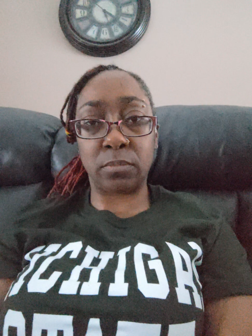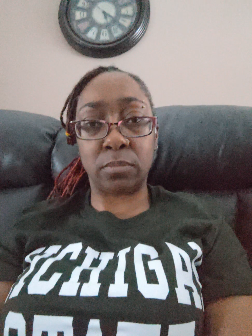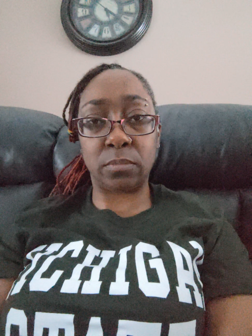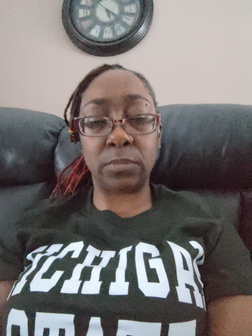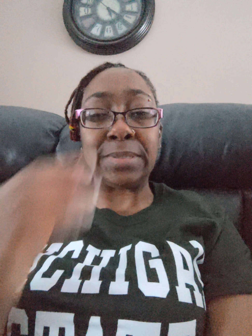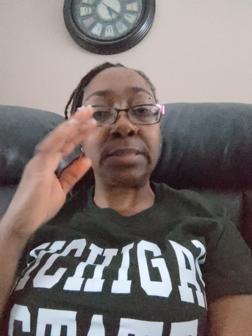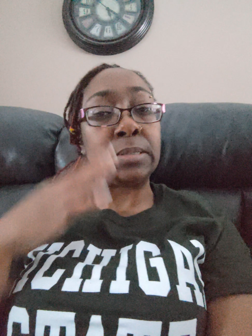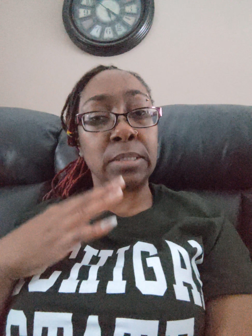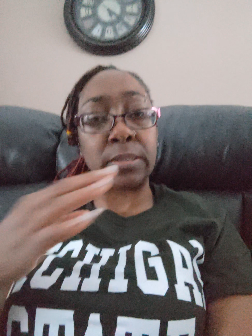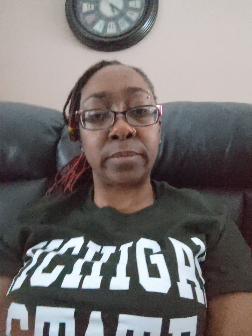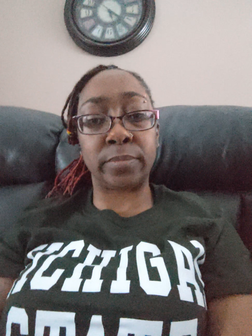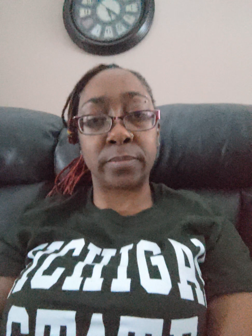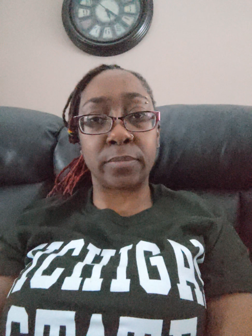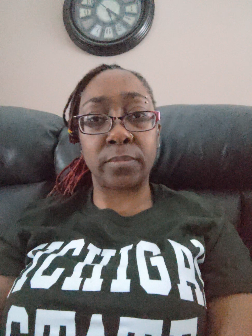sad